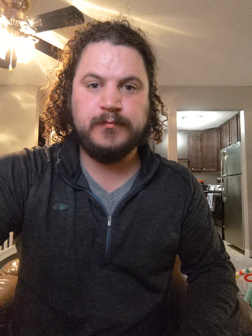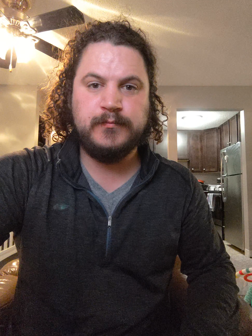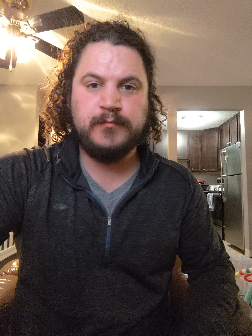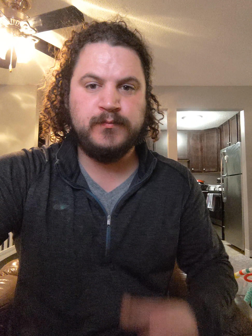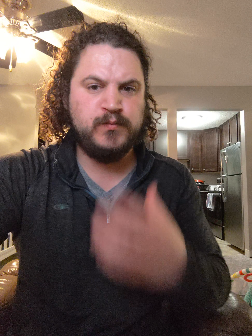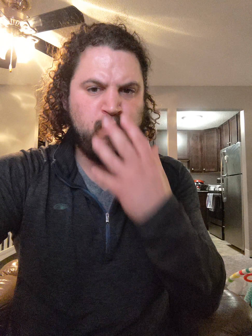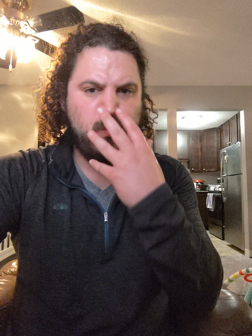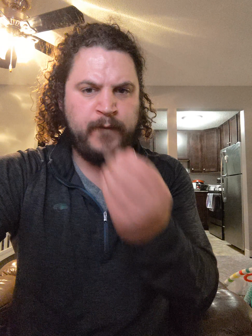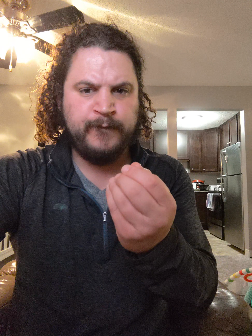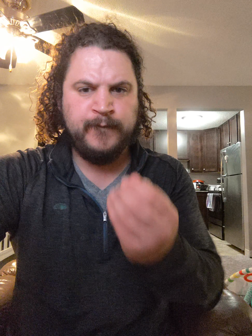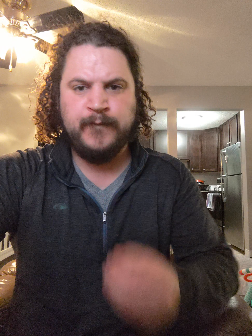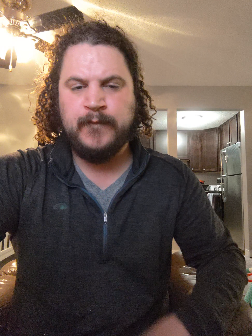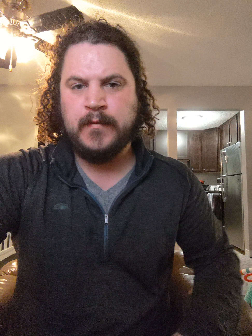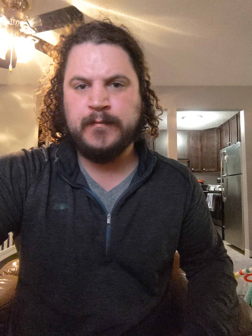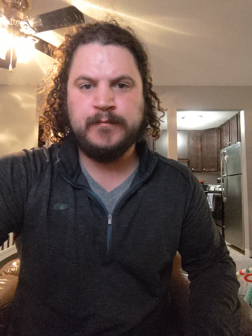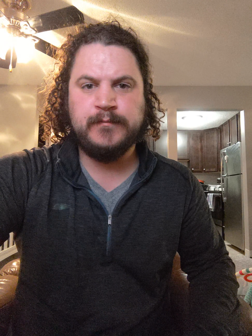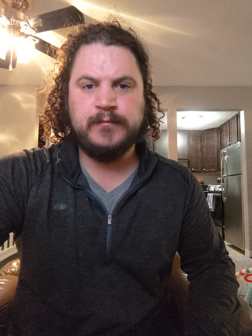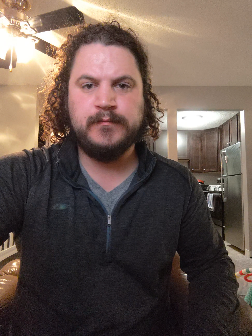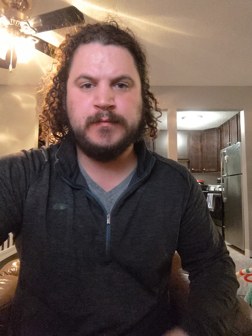wolf